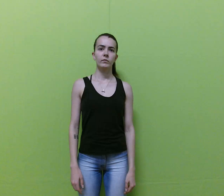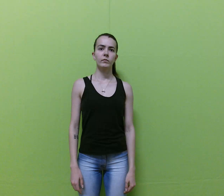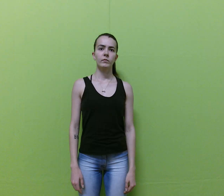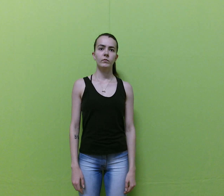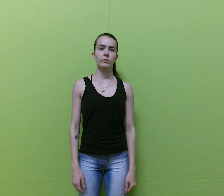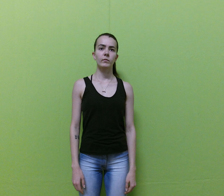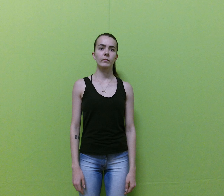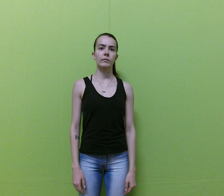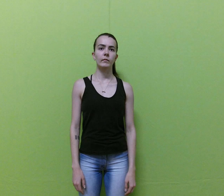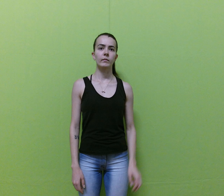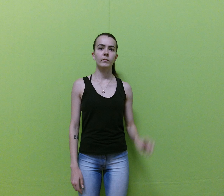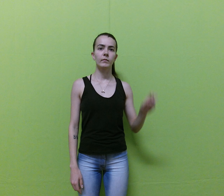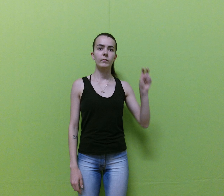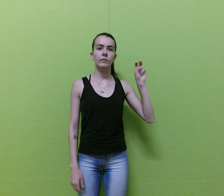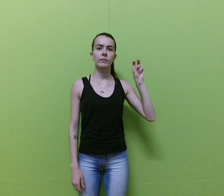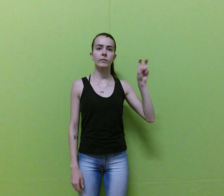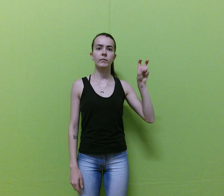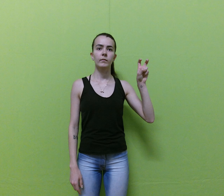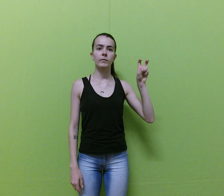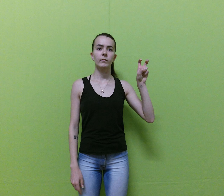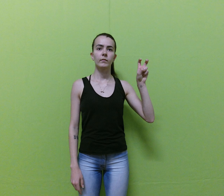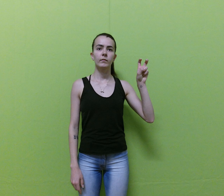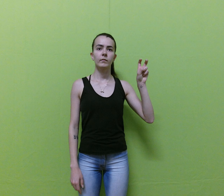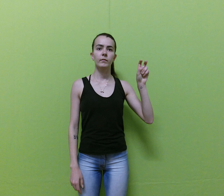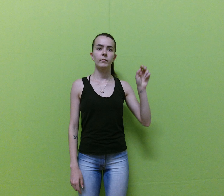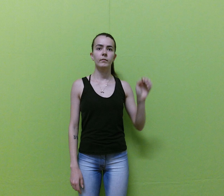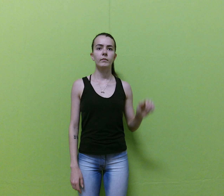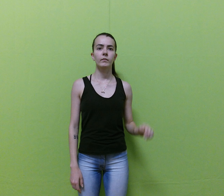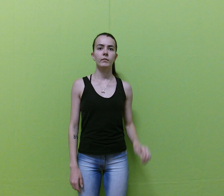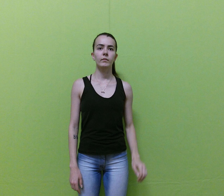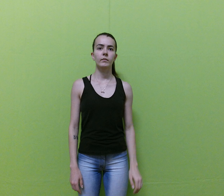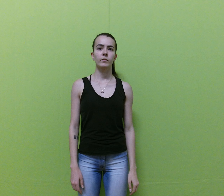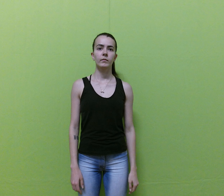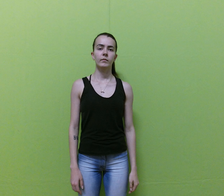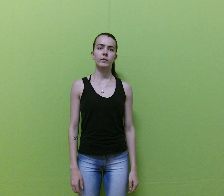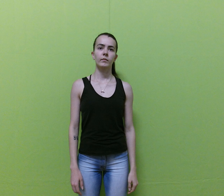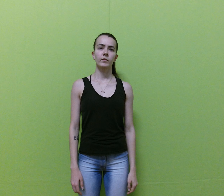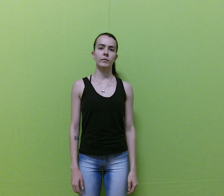cinco